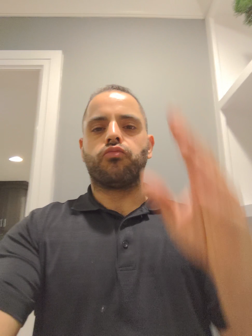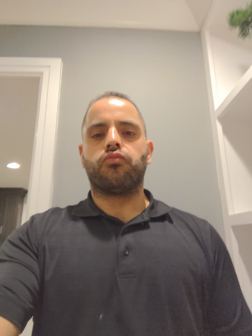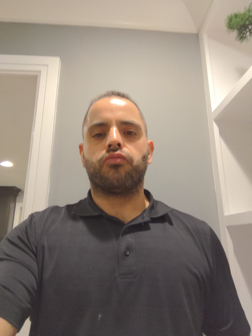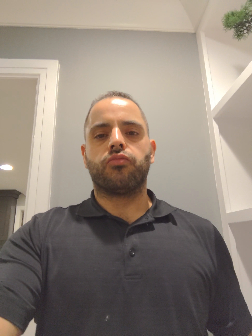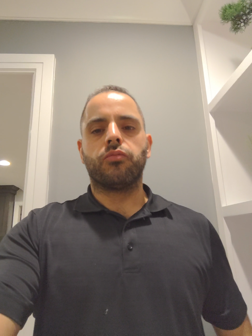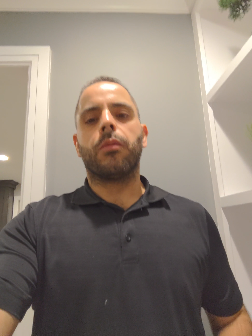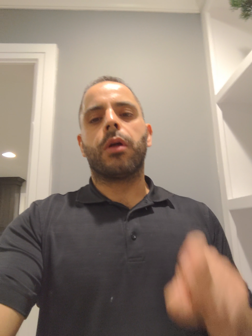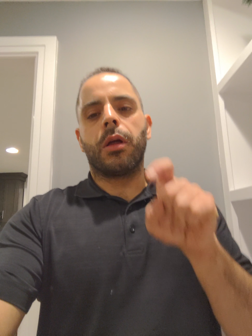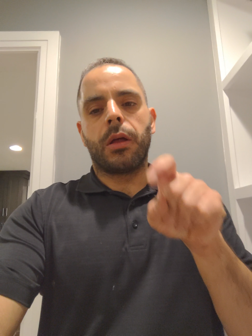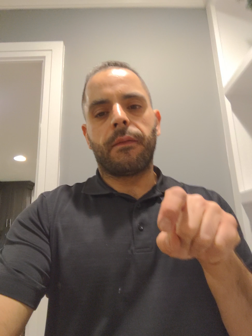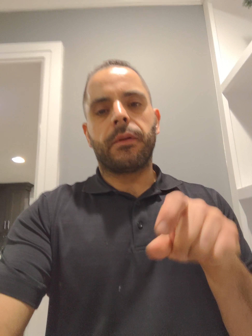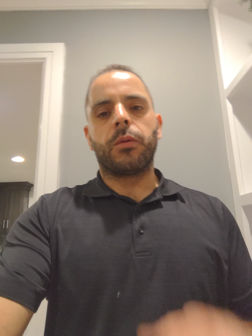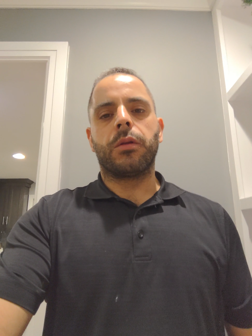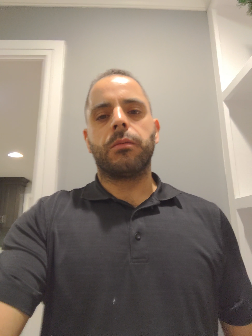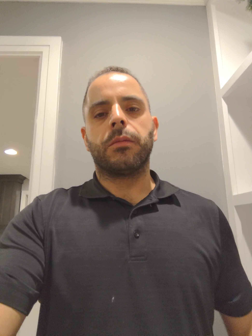have to